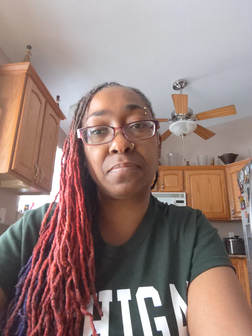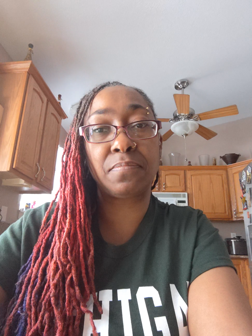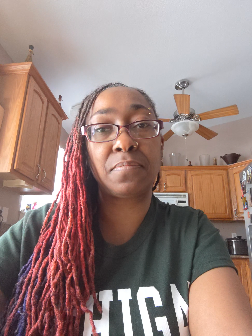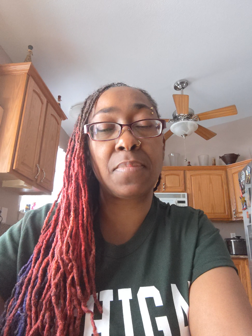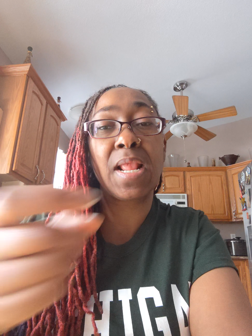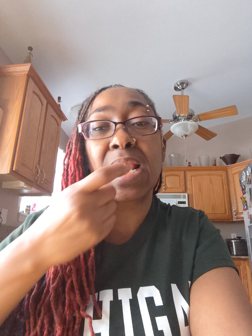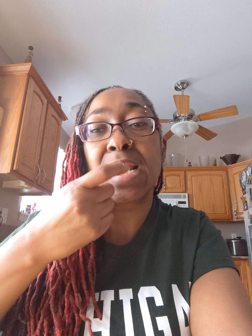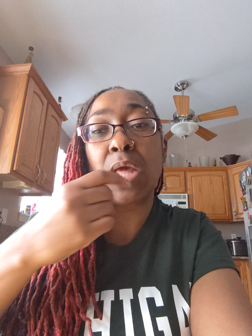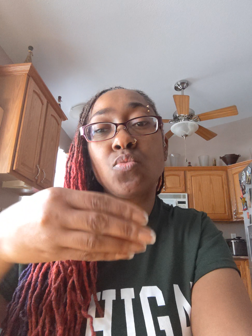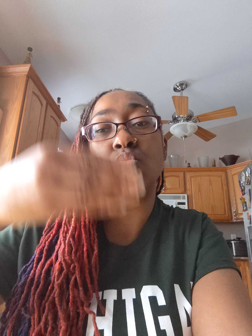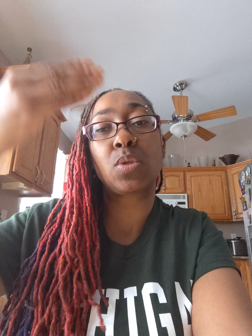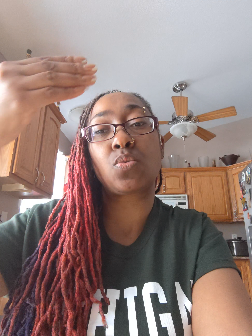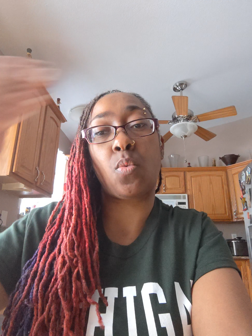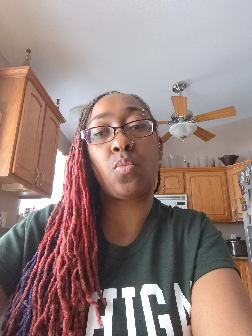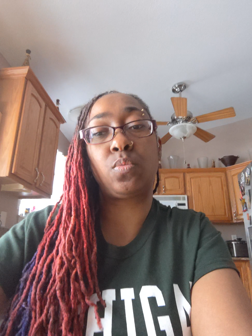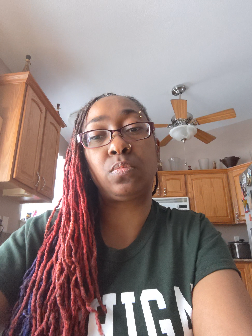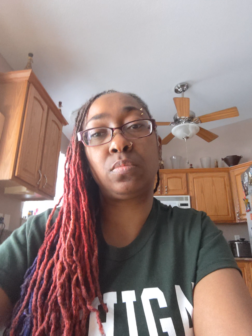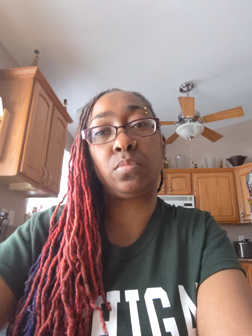window